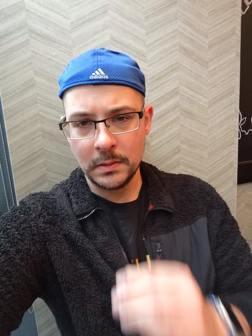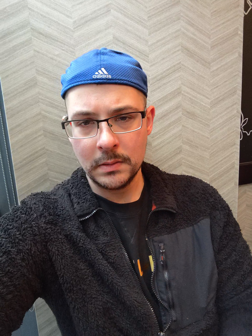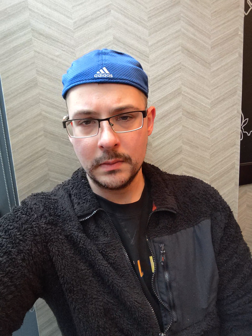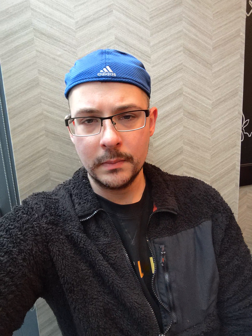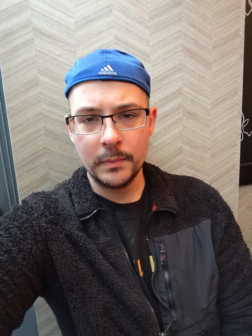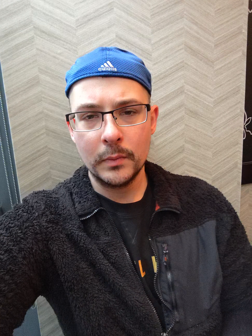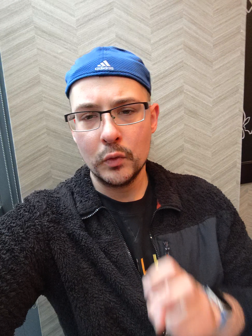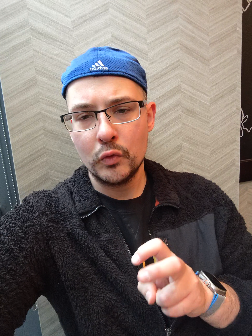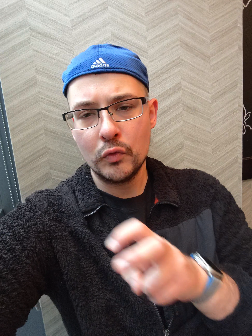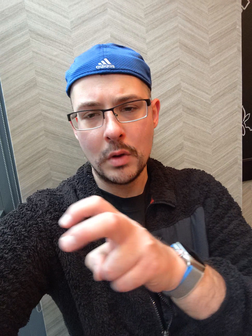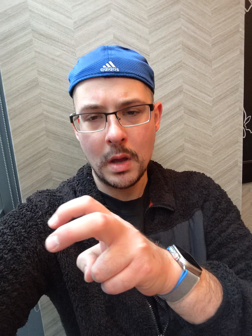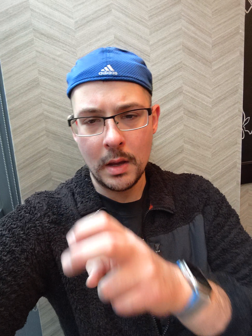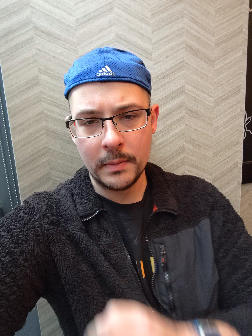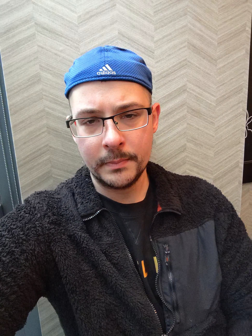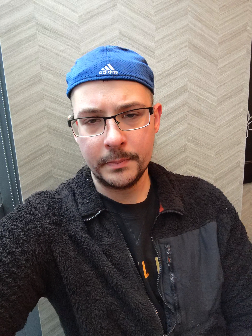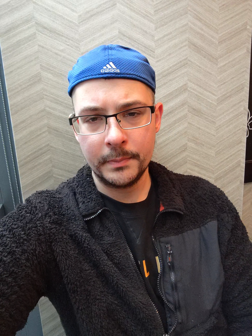ride